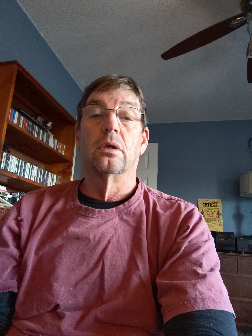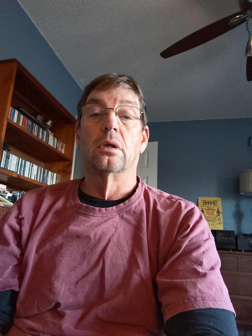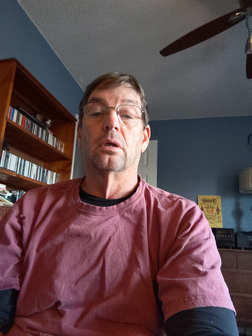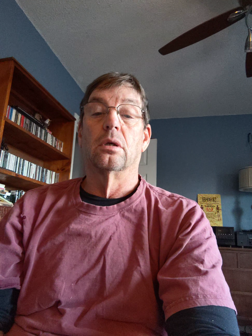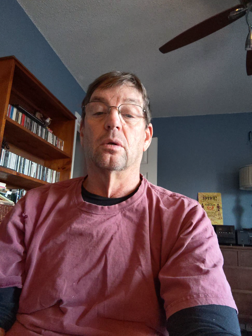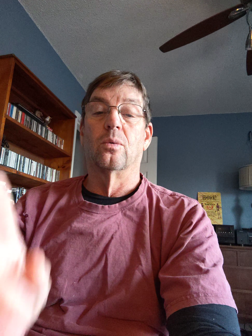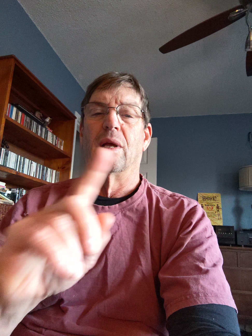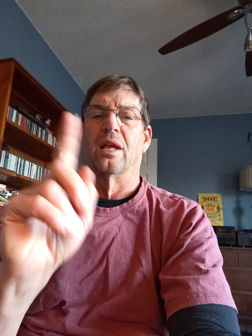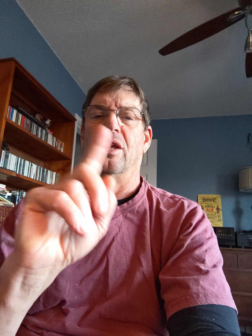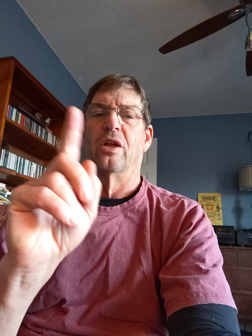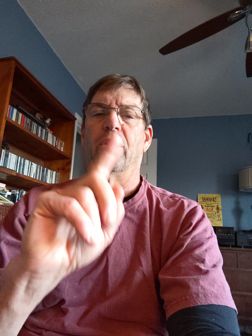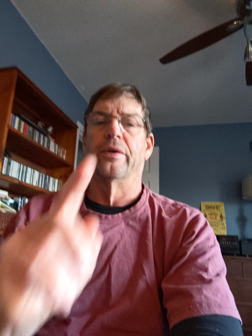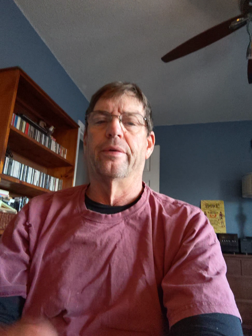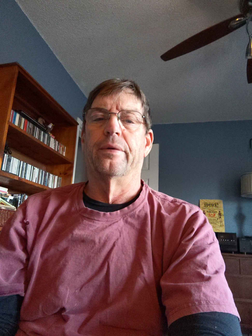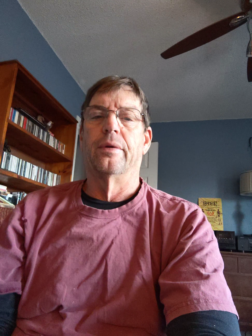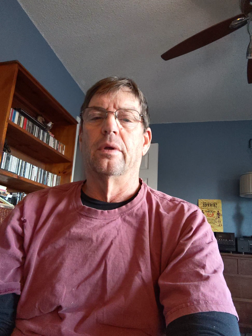where